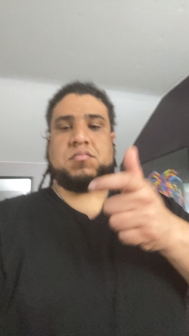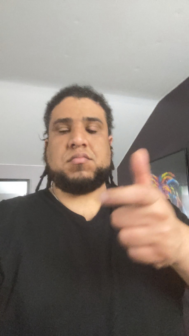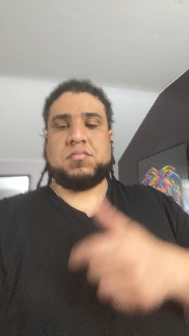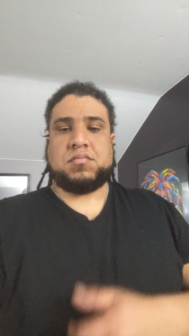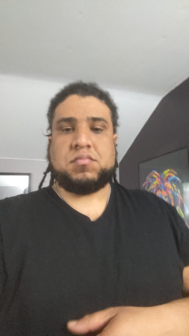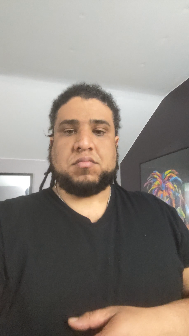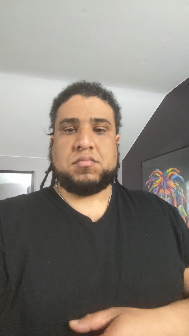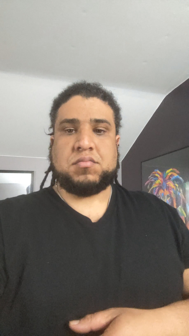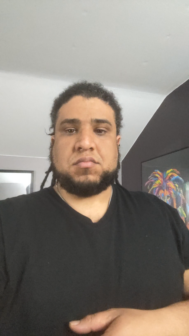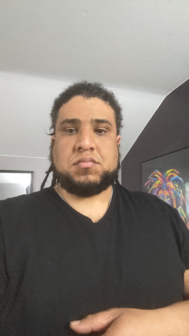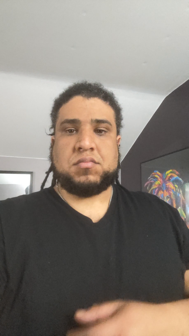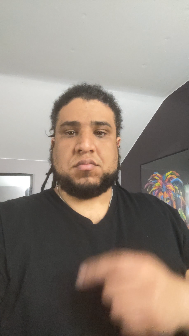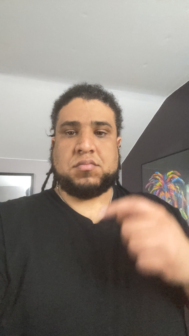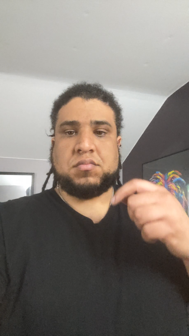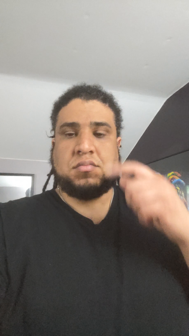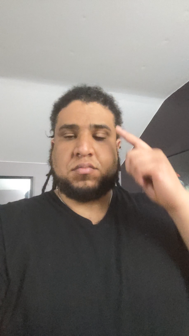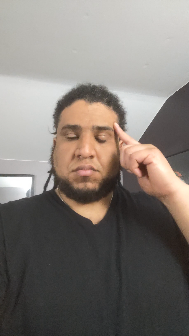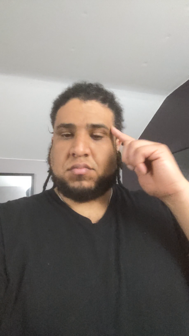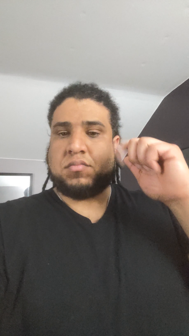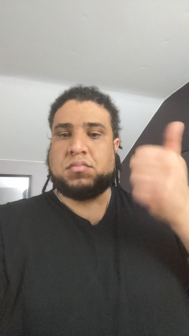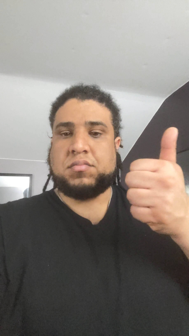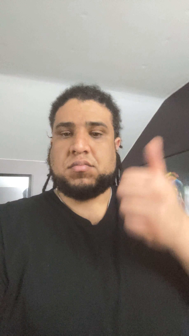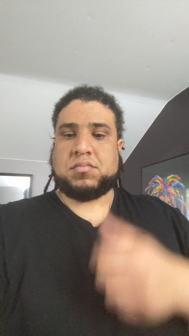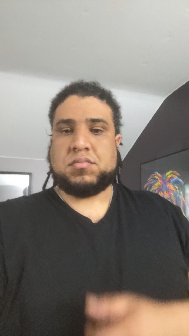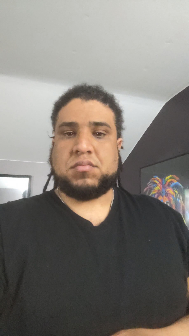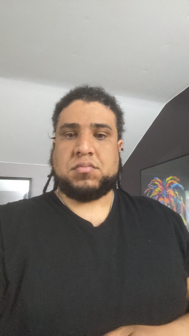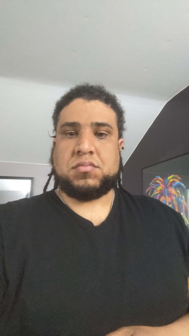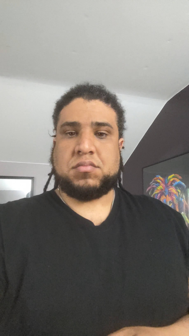dime